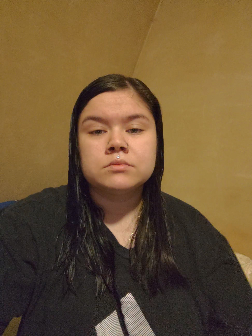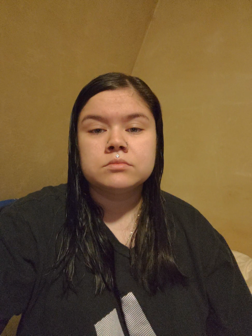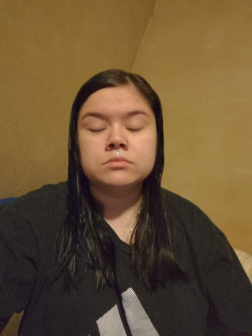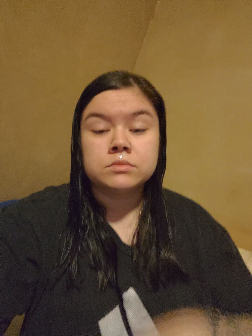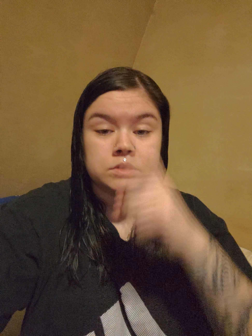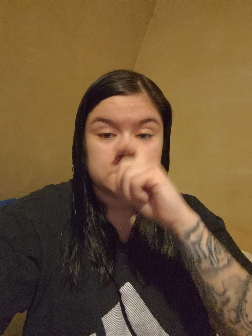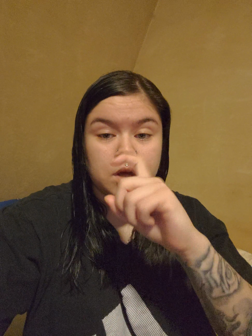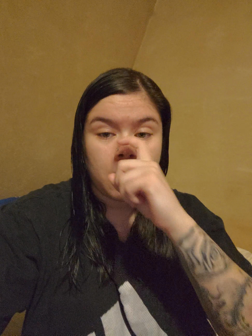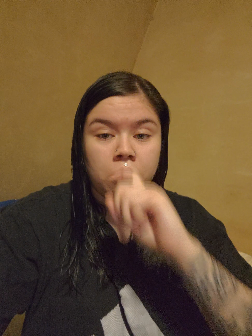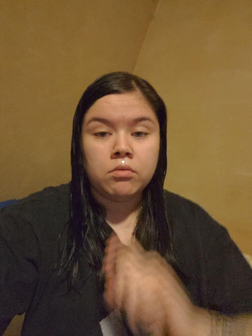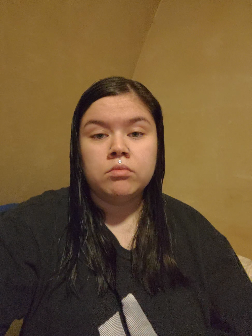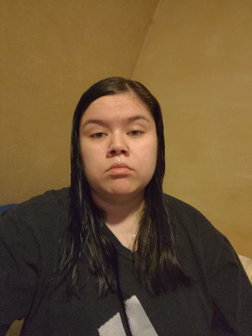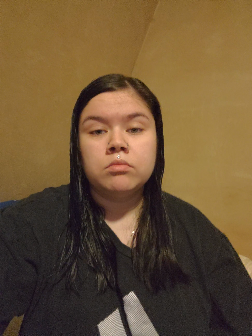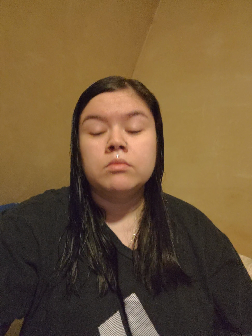doll